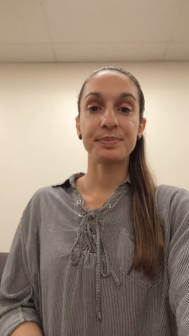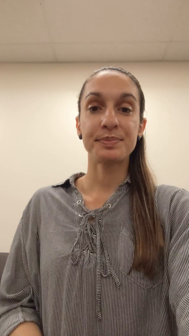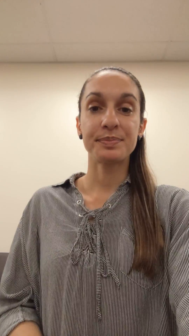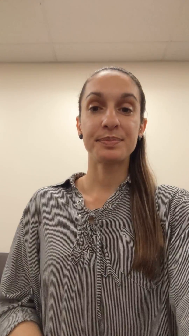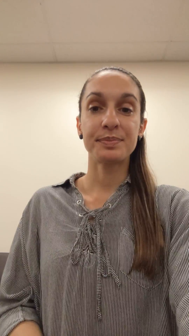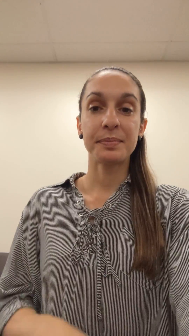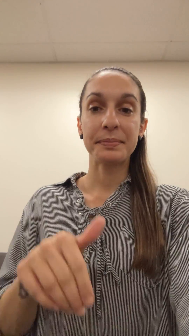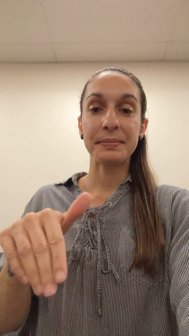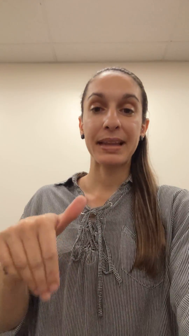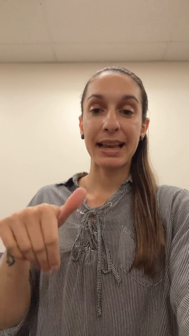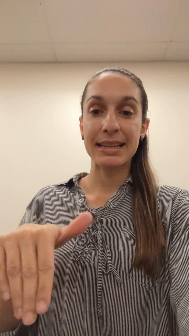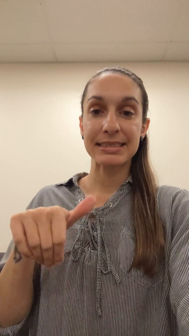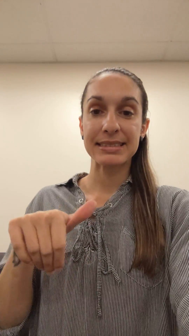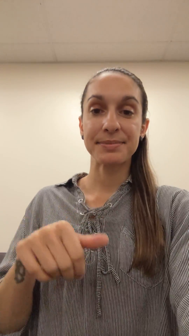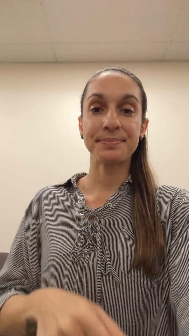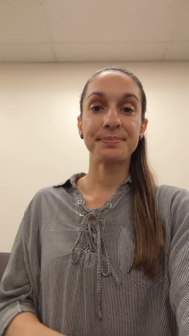pants